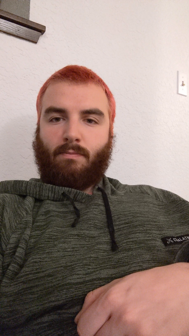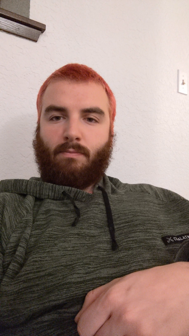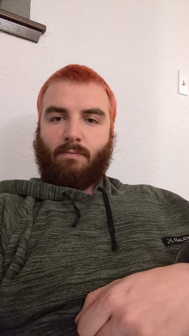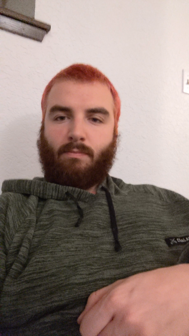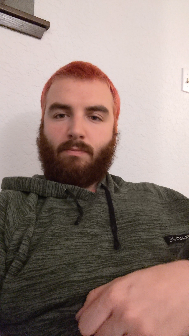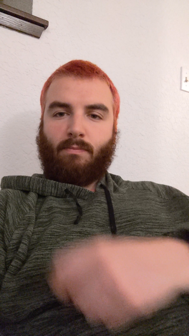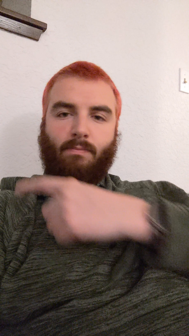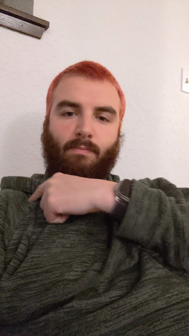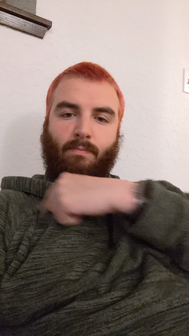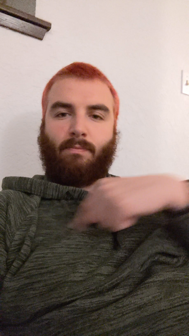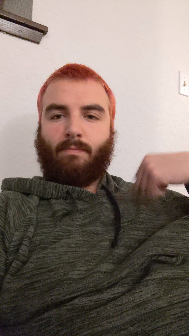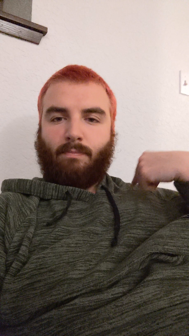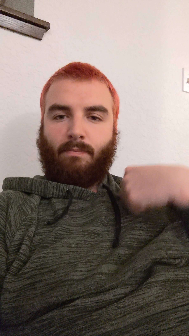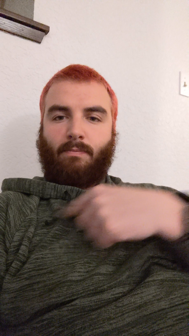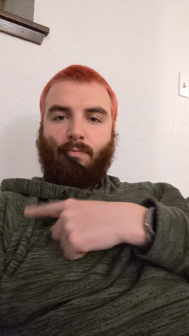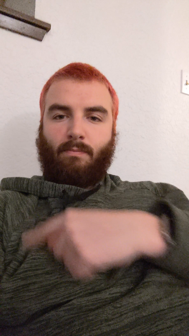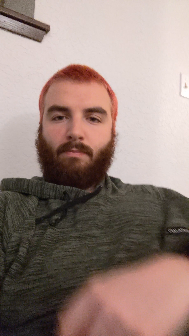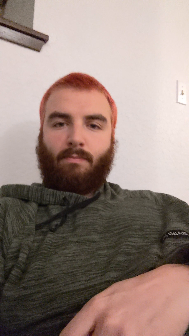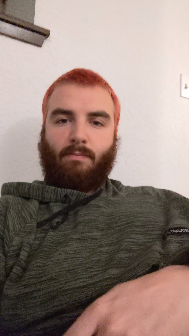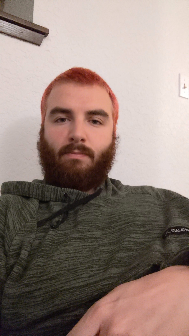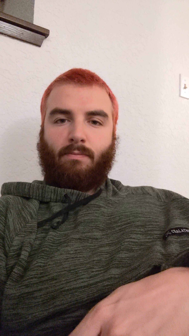bib